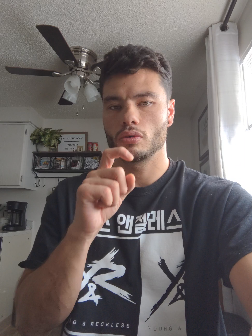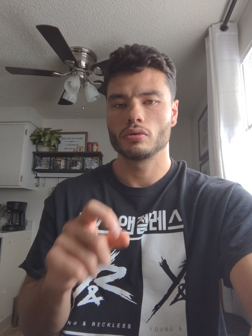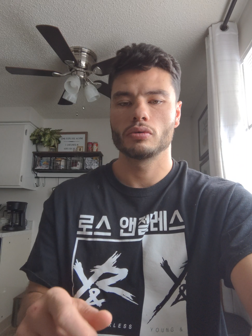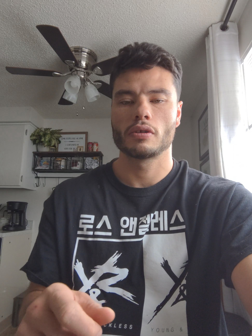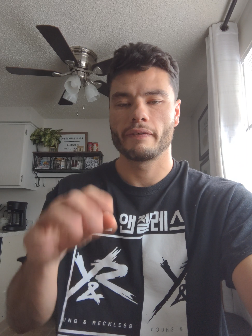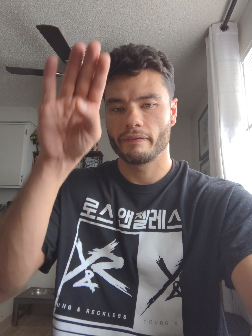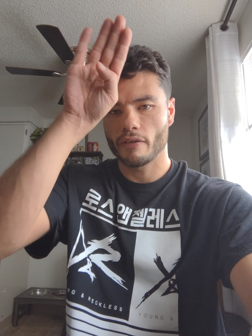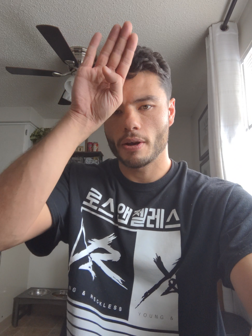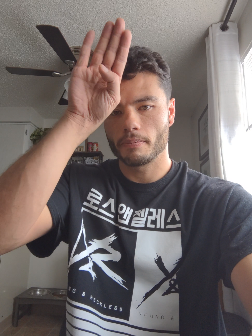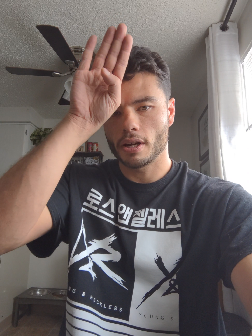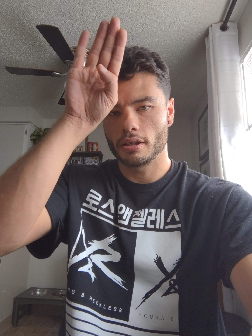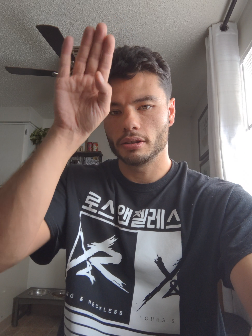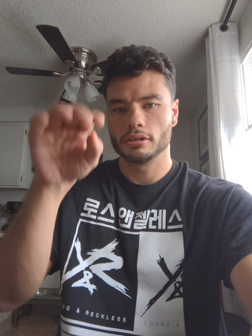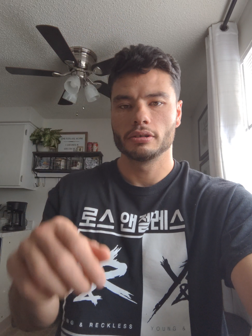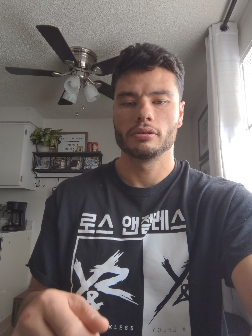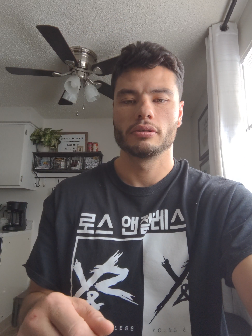fireman